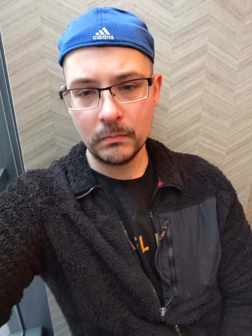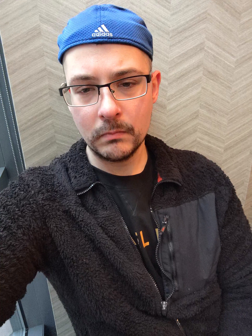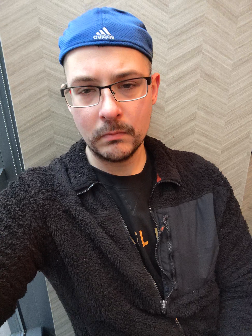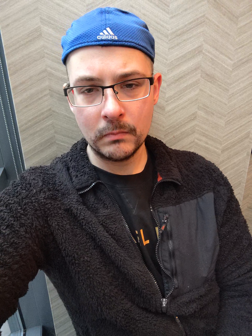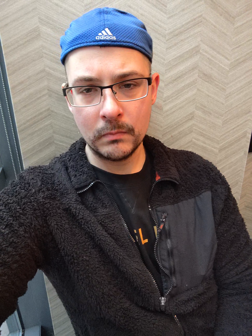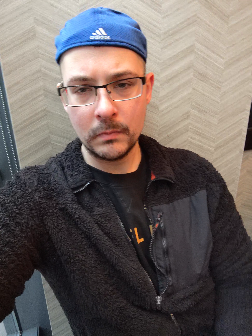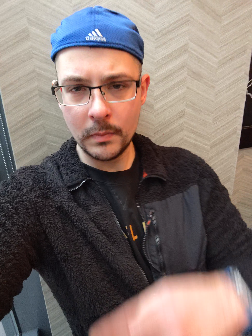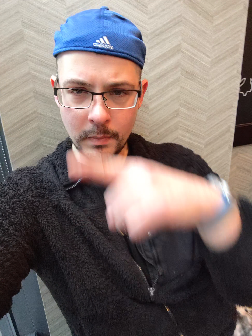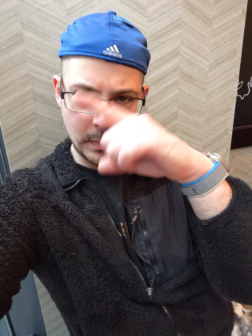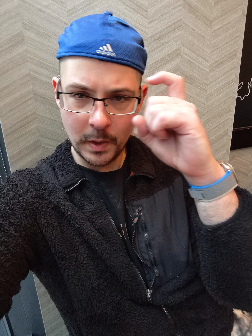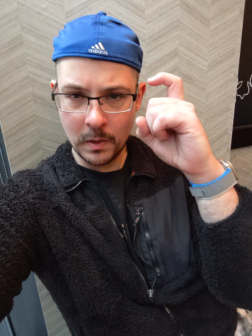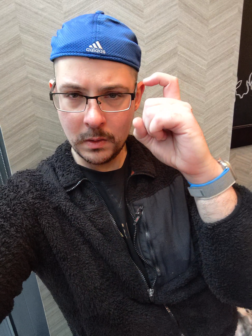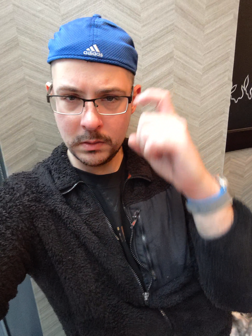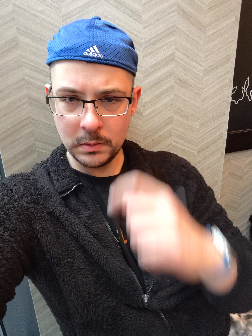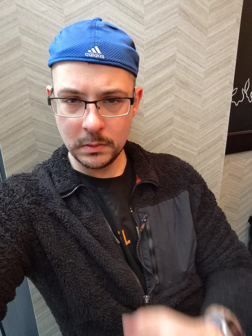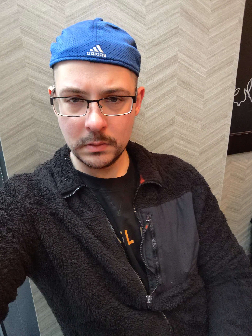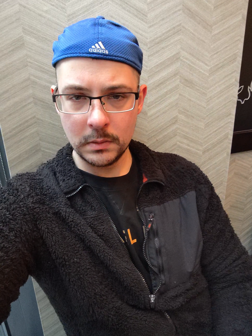because